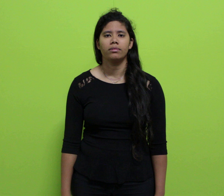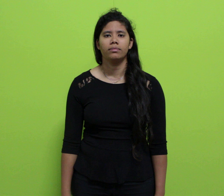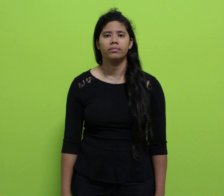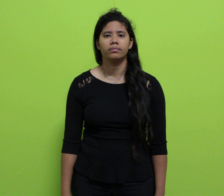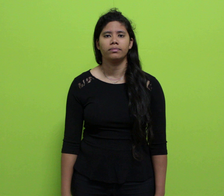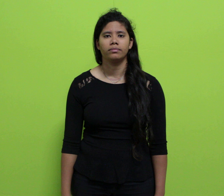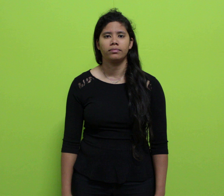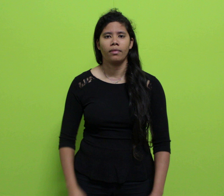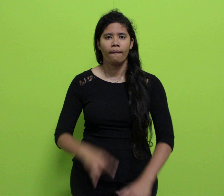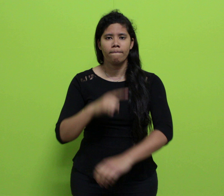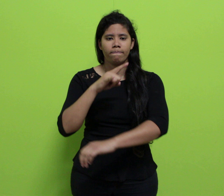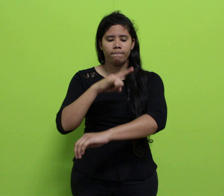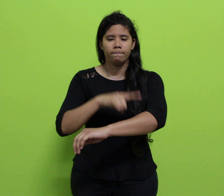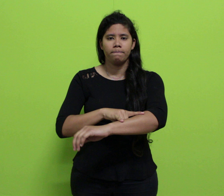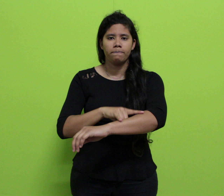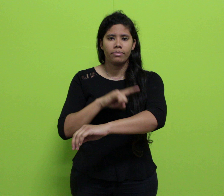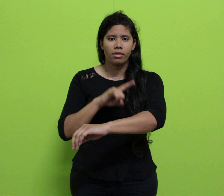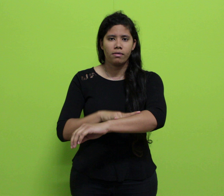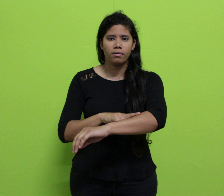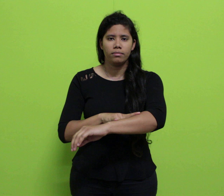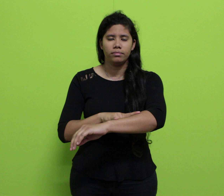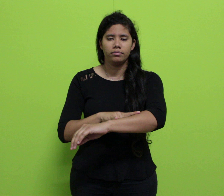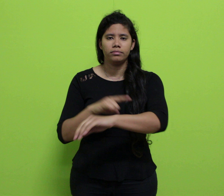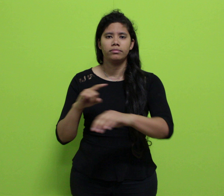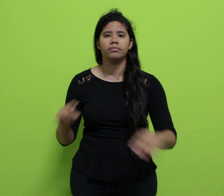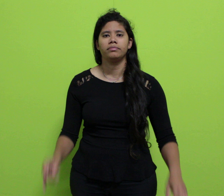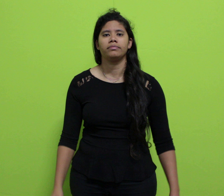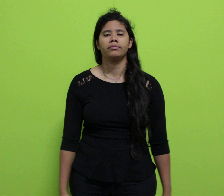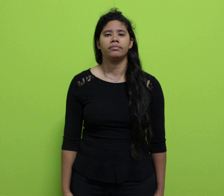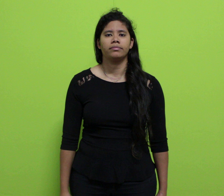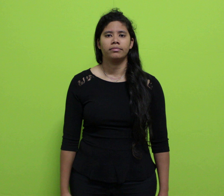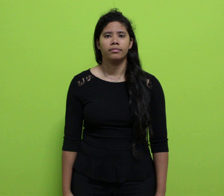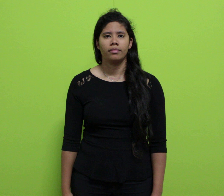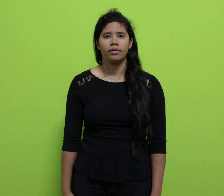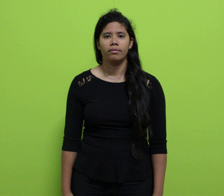banheiro